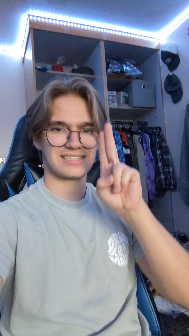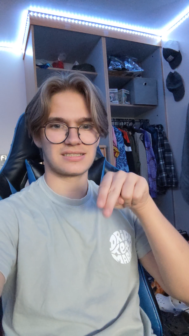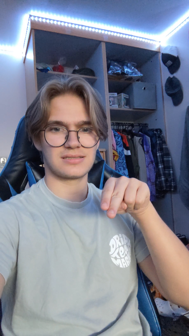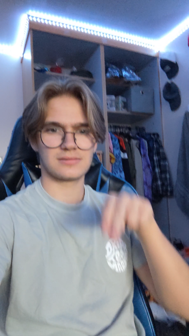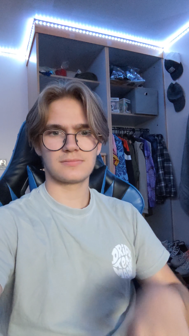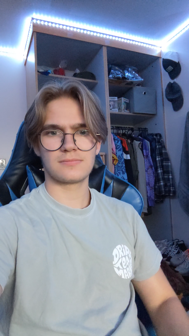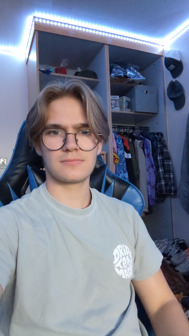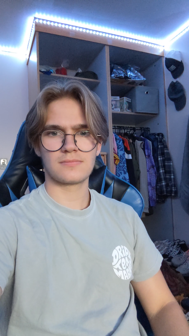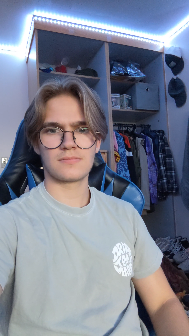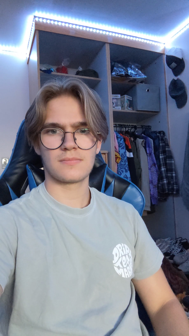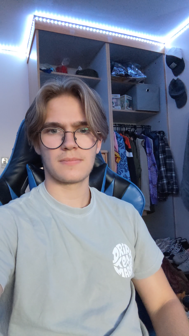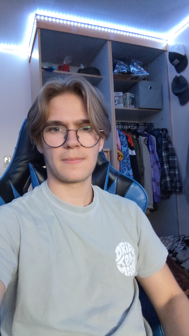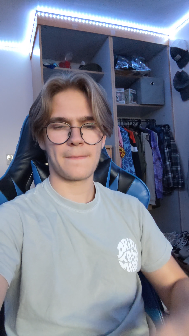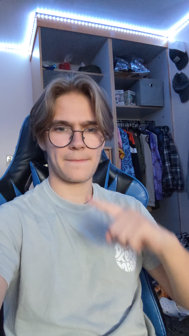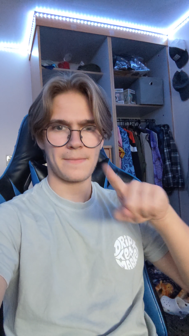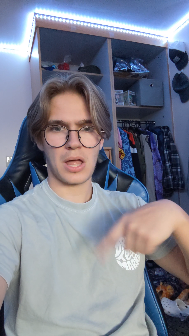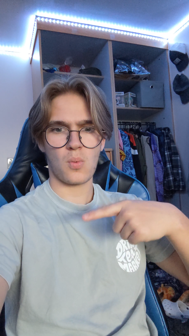about